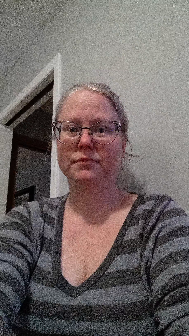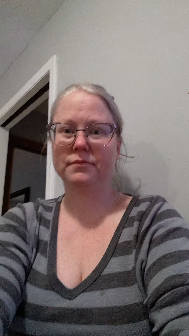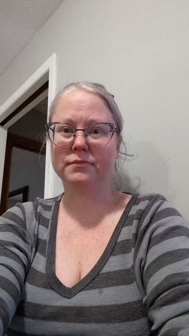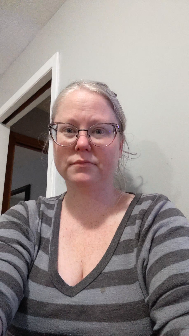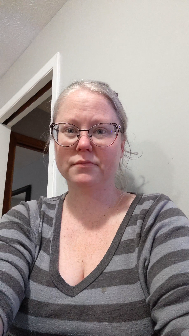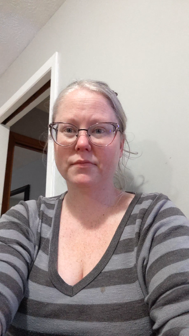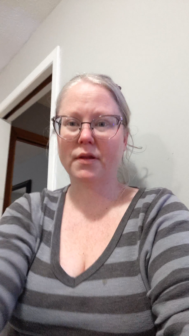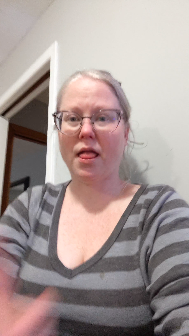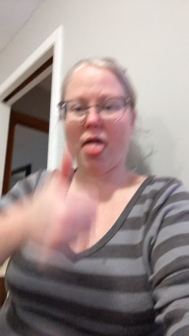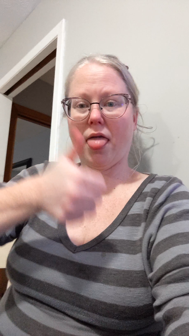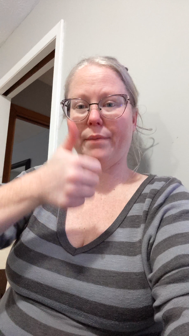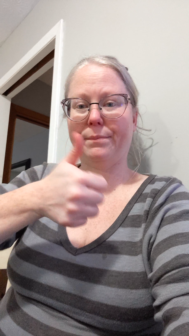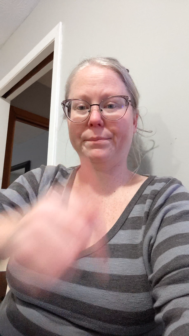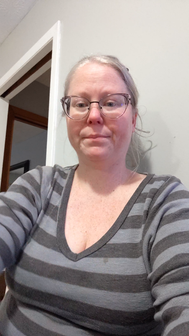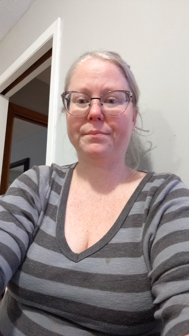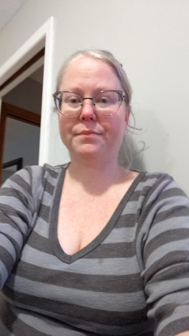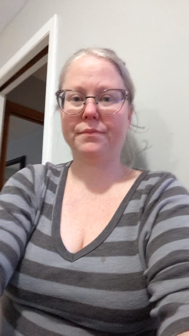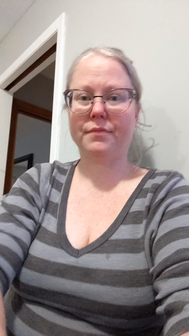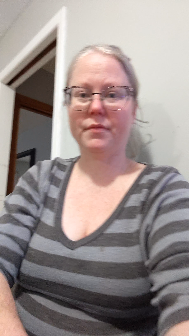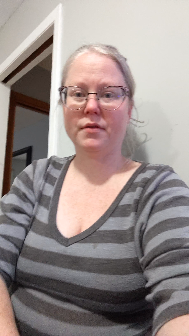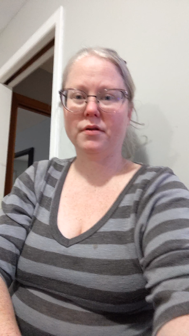help